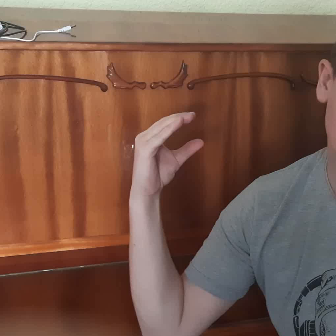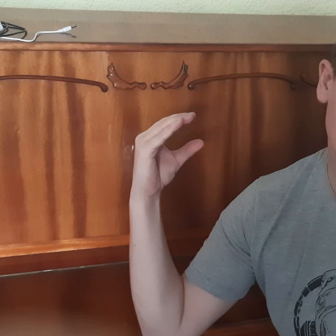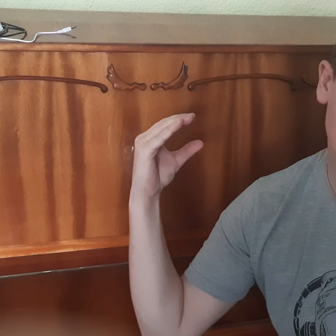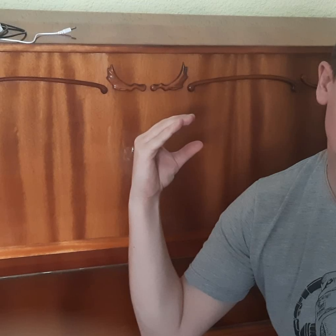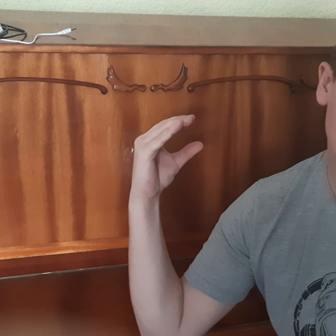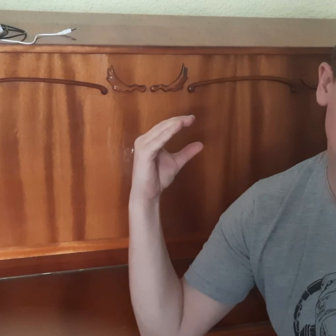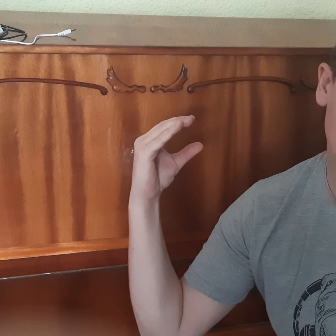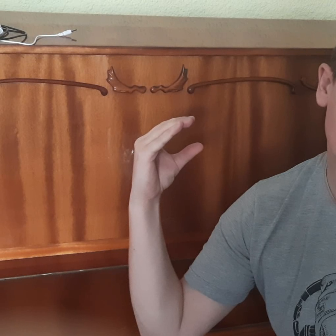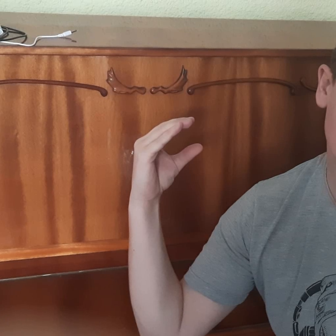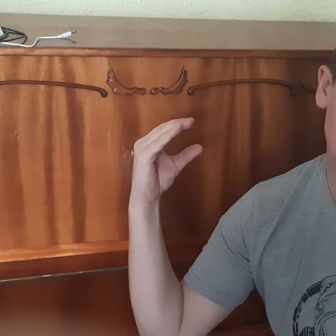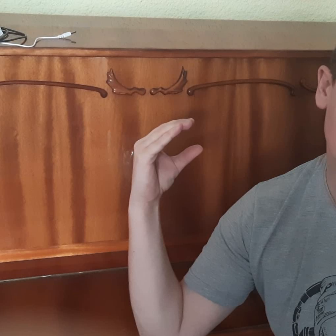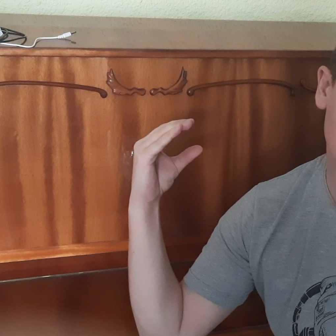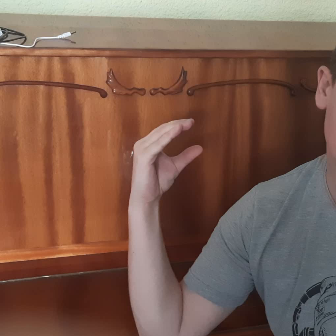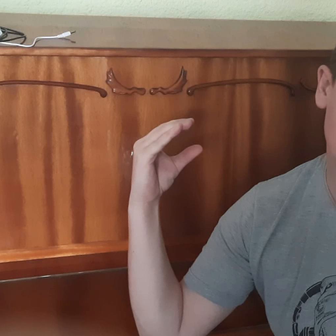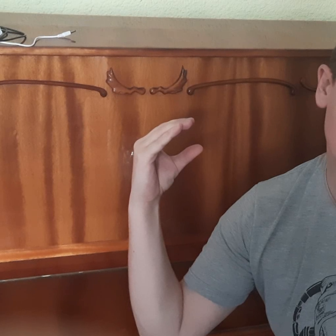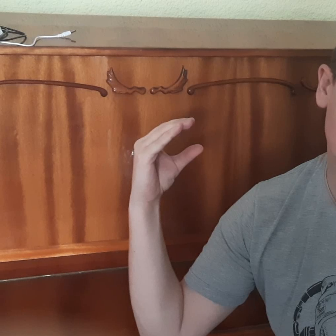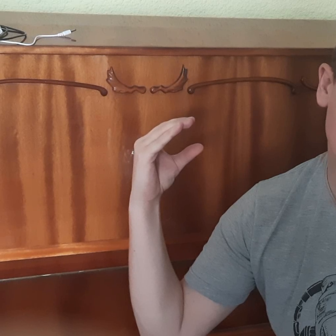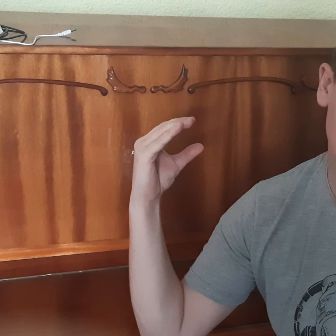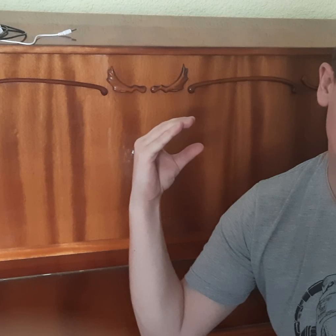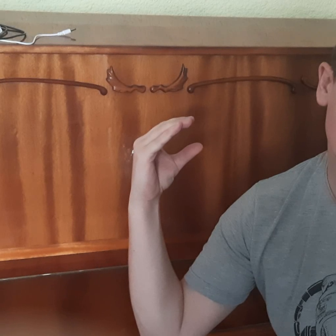С